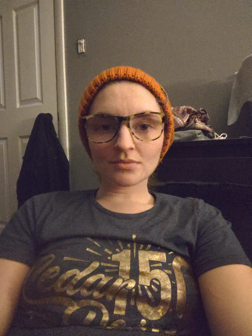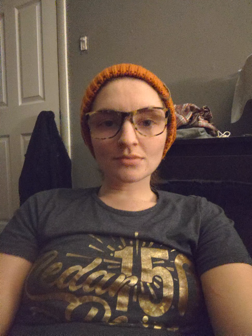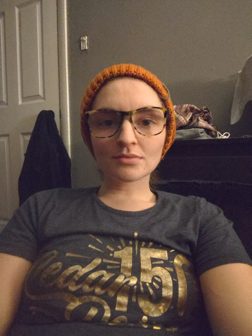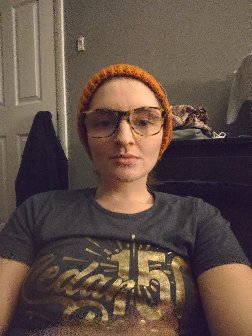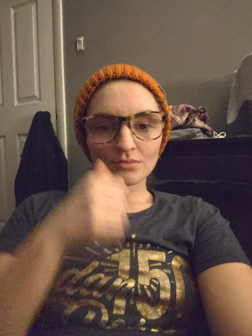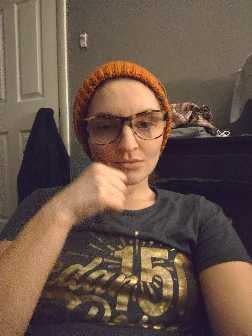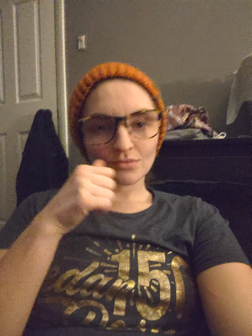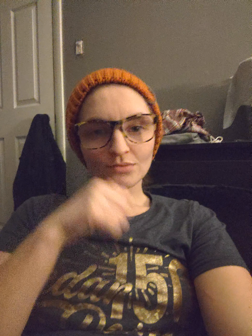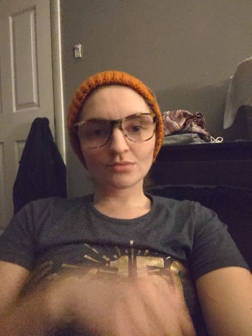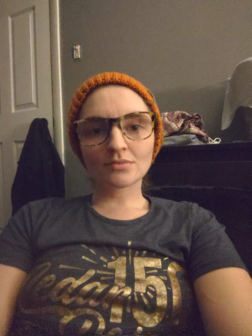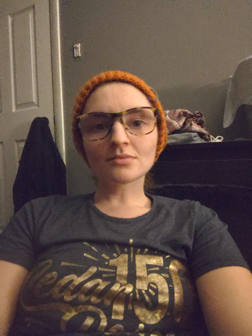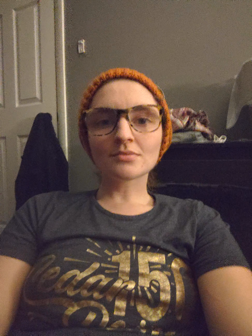girl